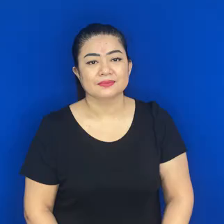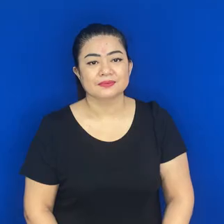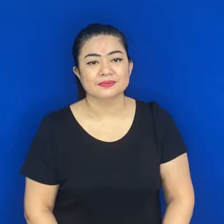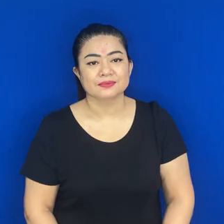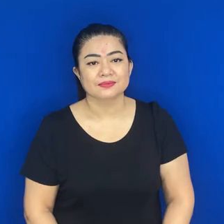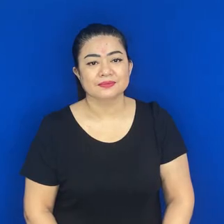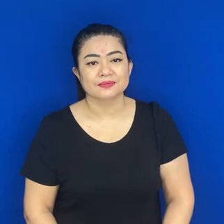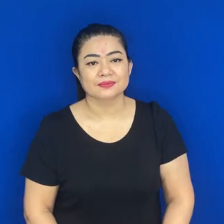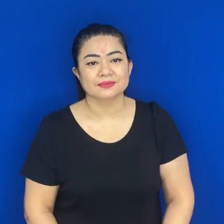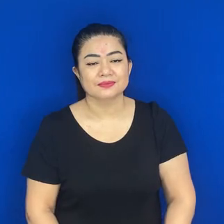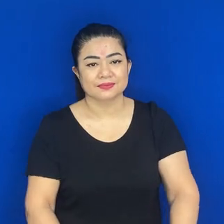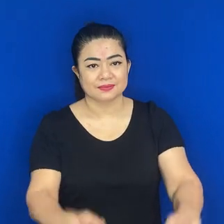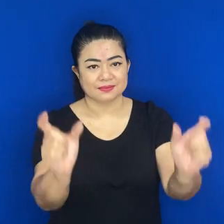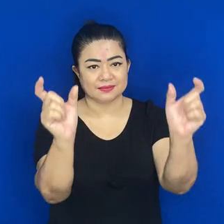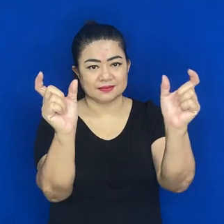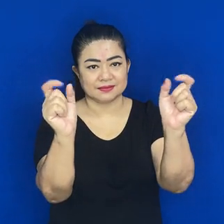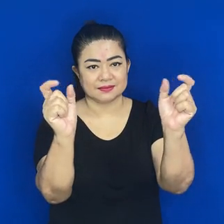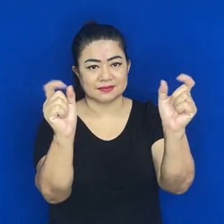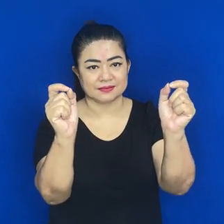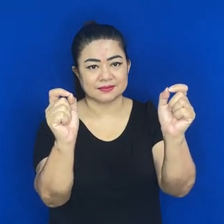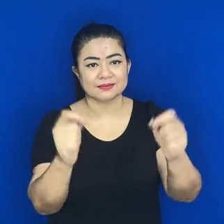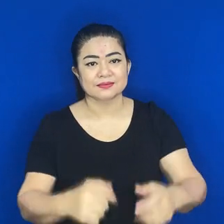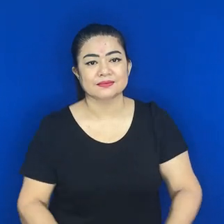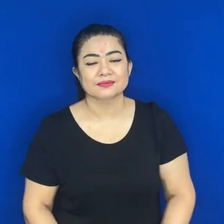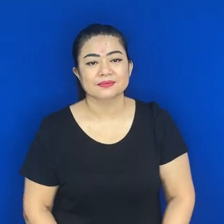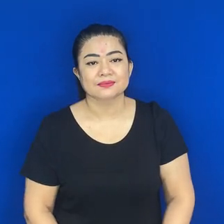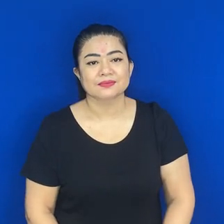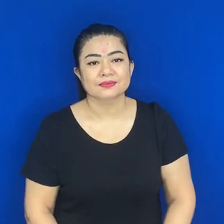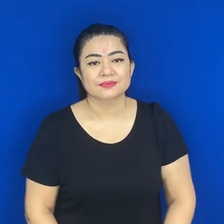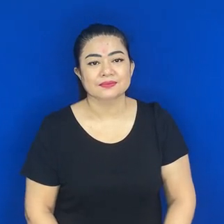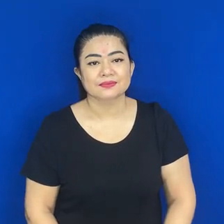crab